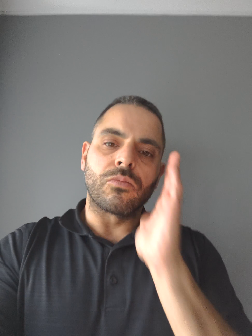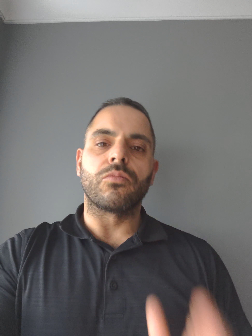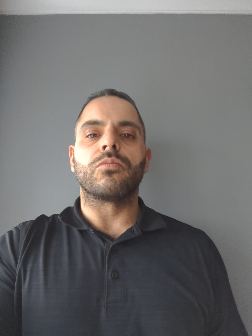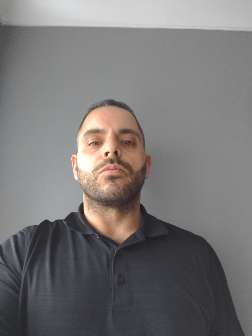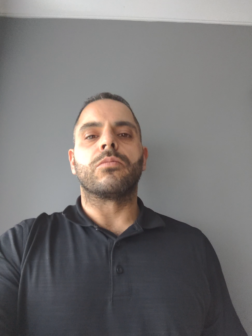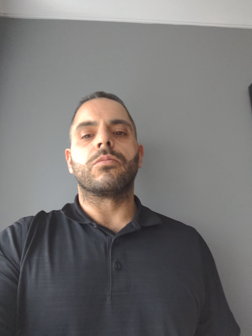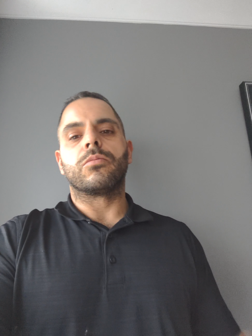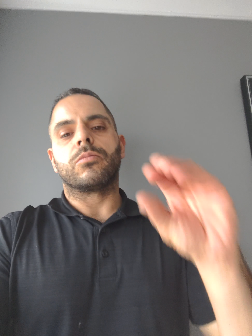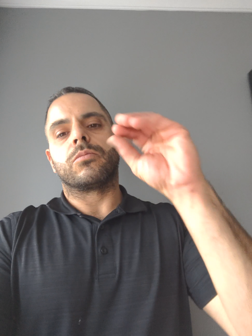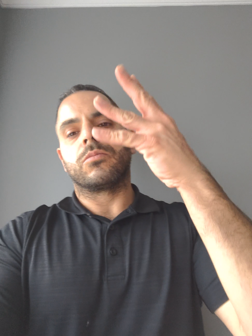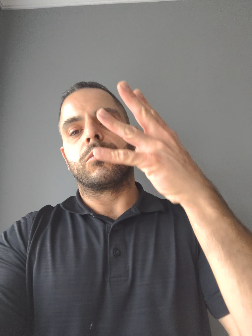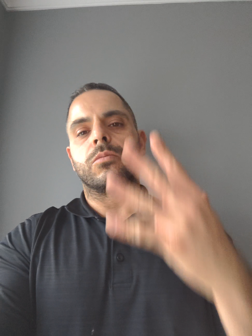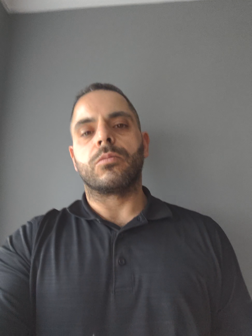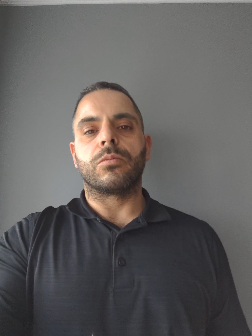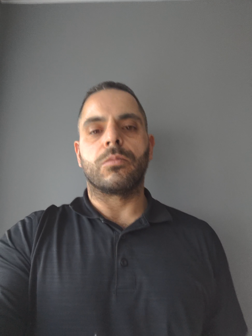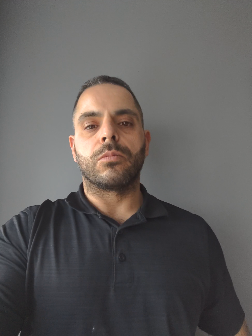sun